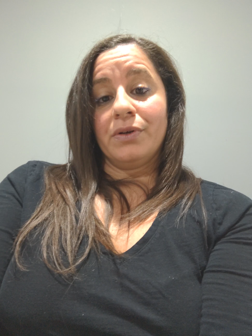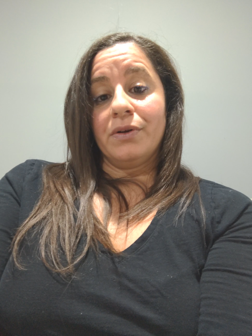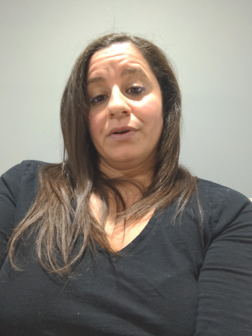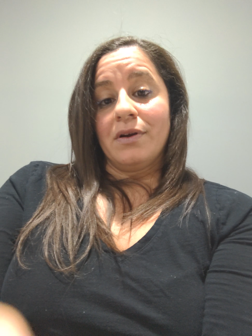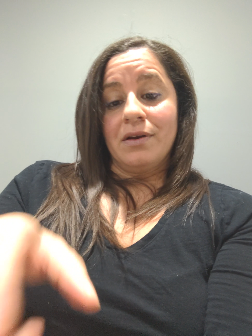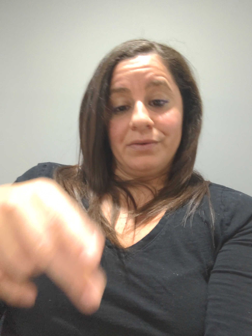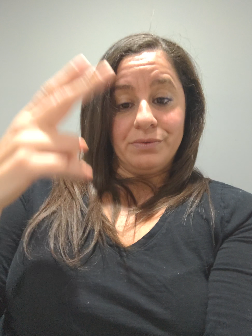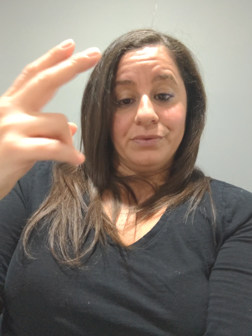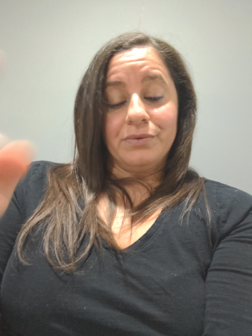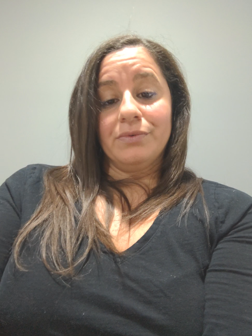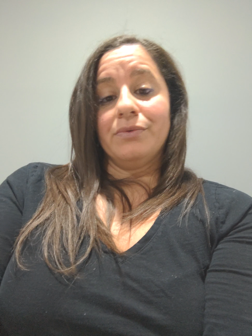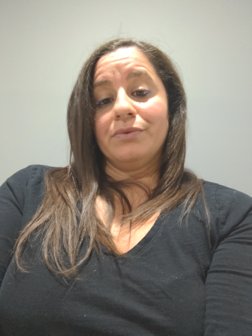high